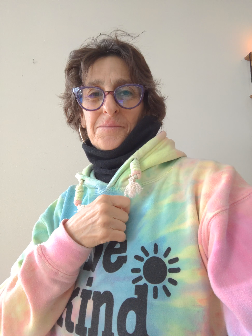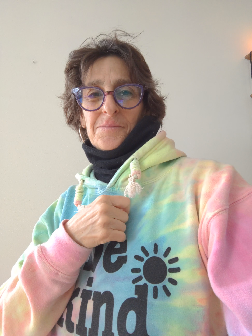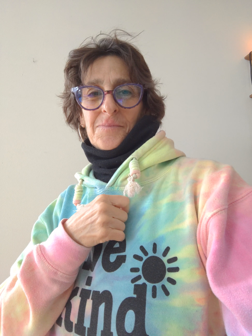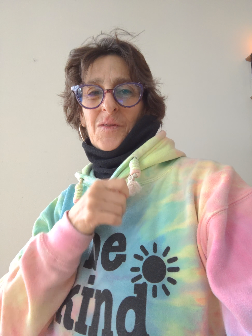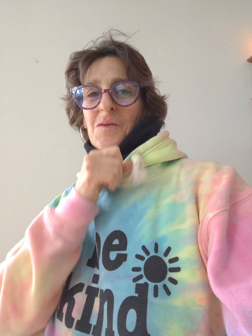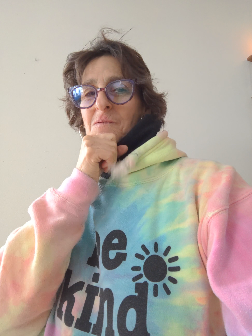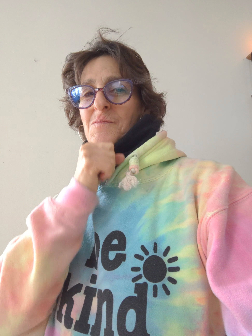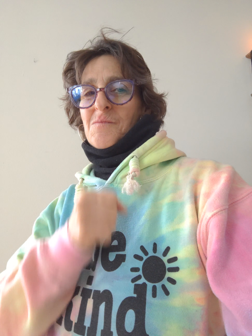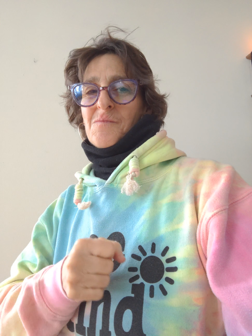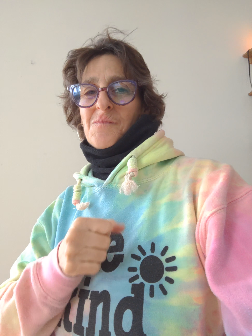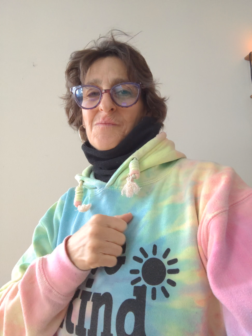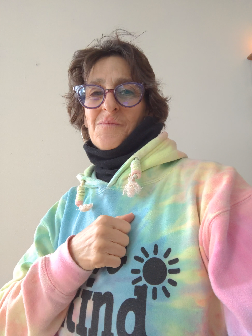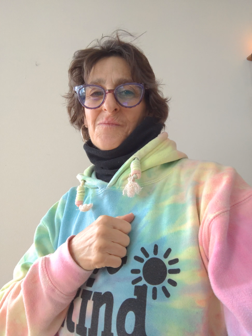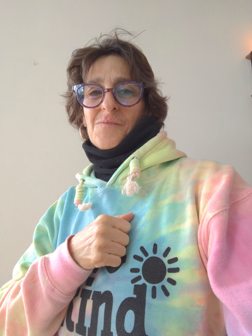old